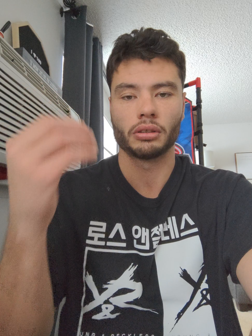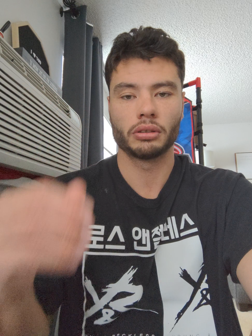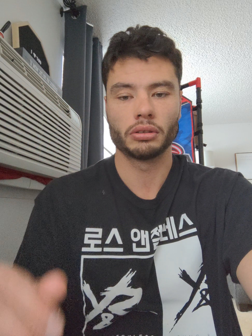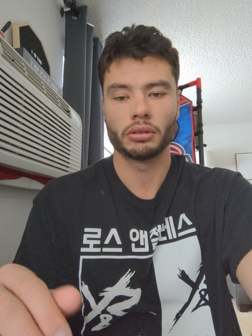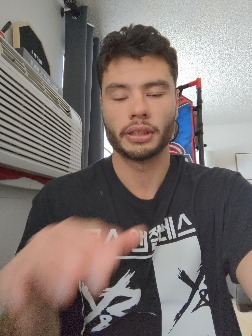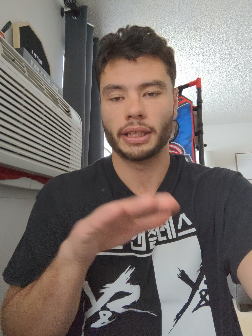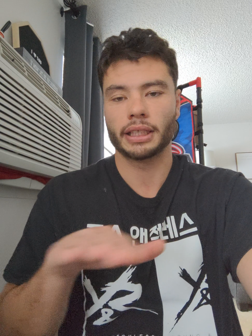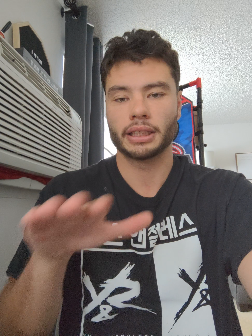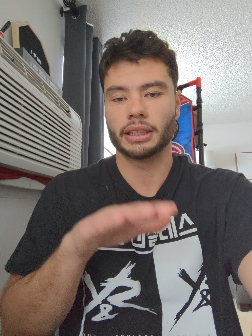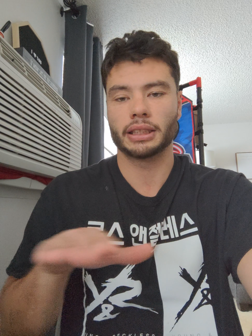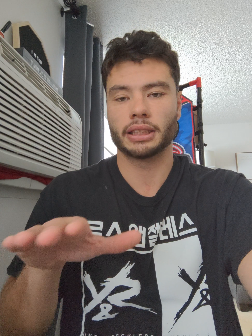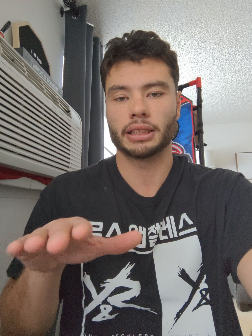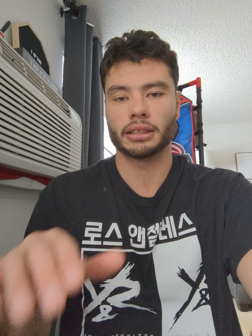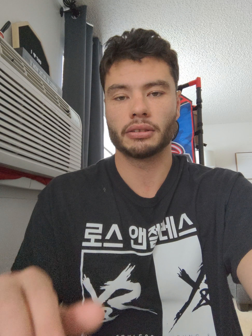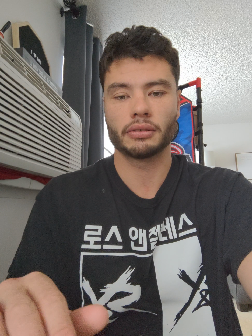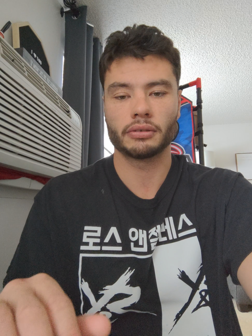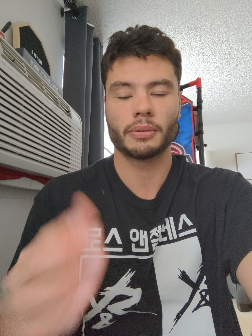clean